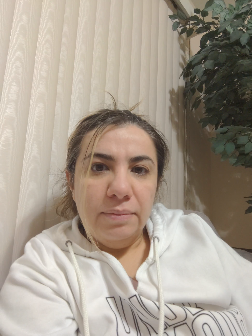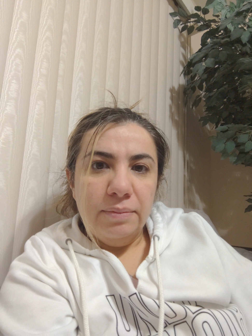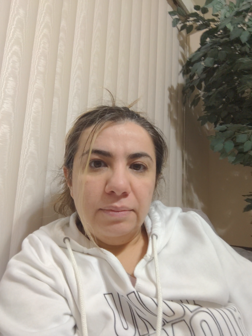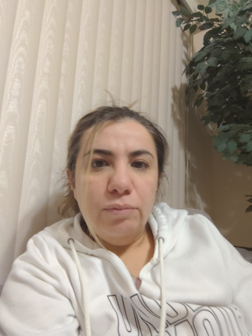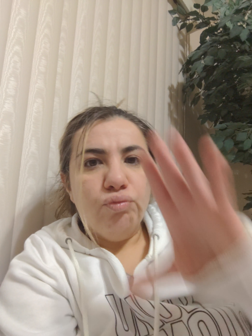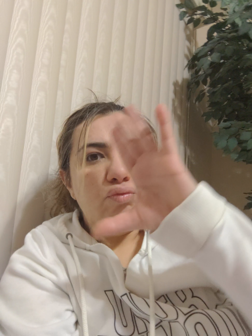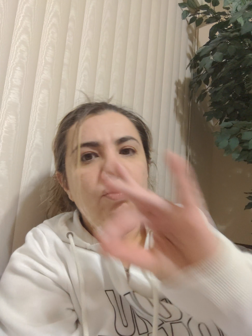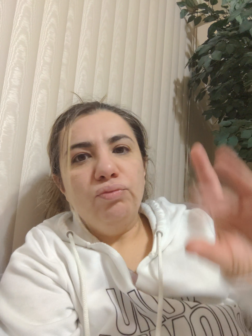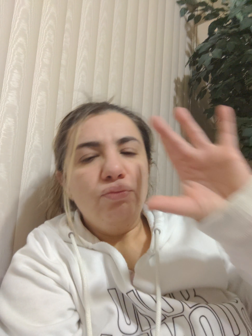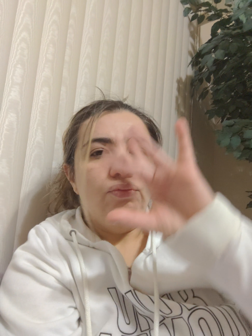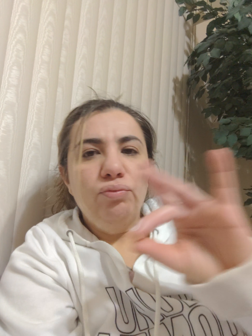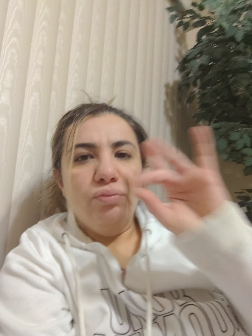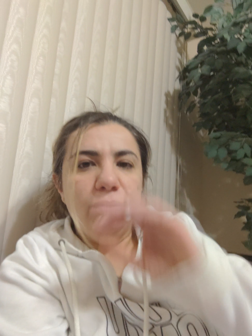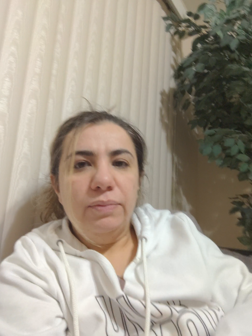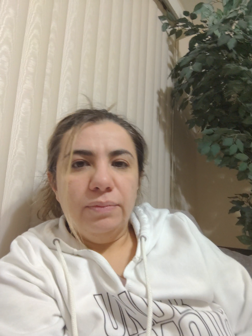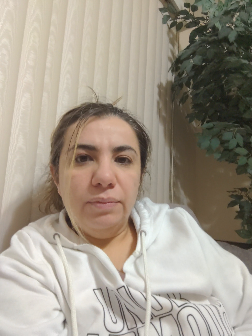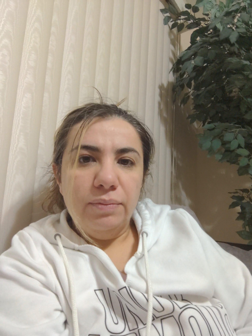story